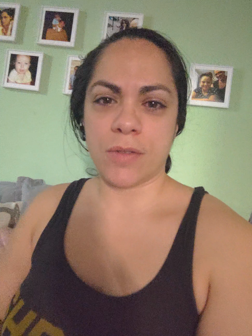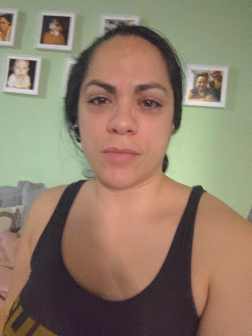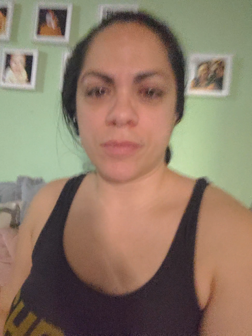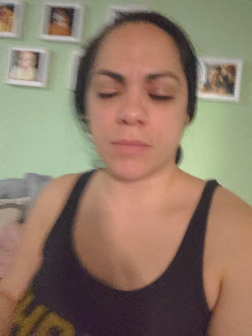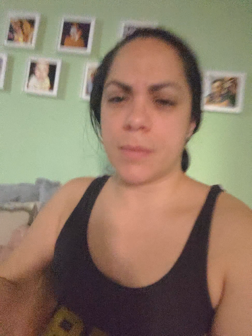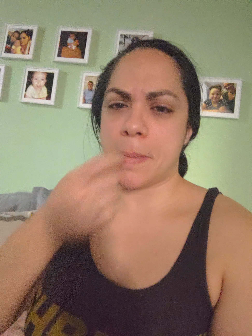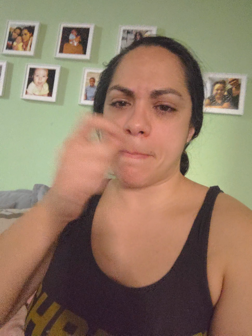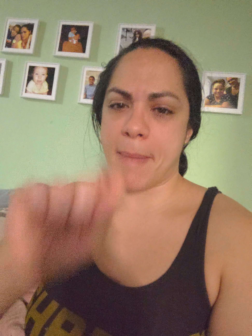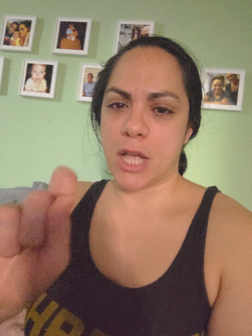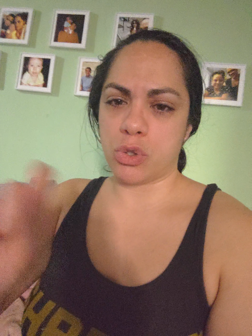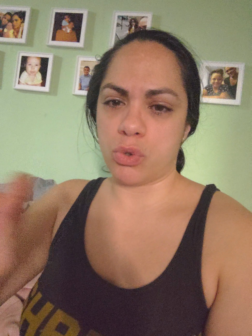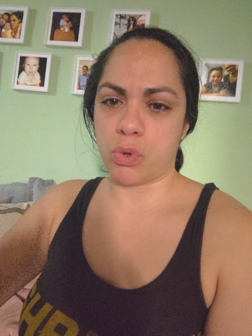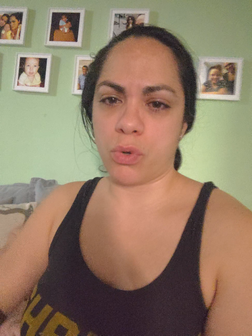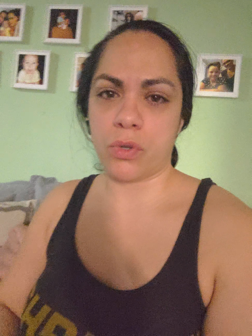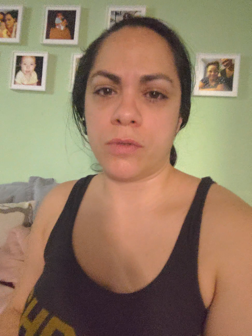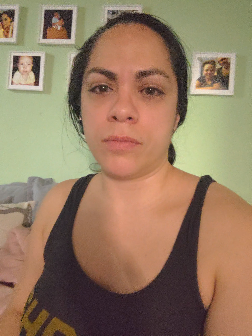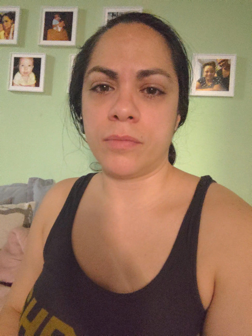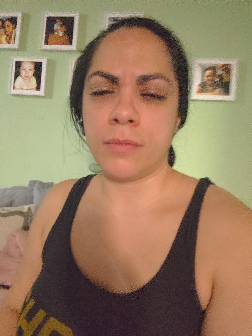pencil